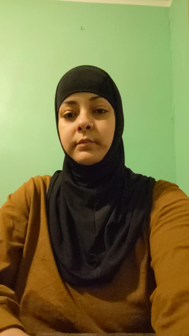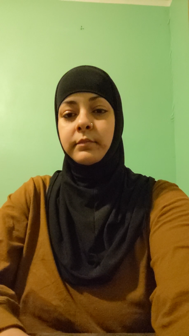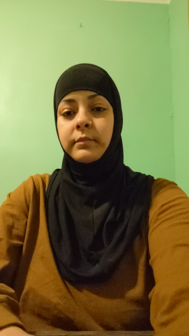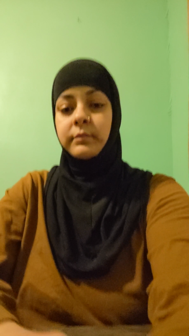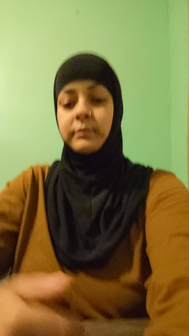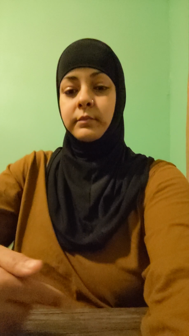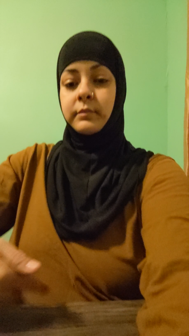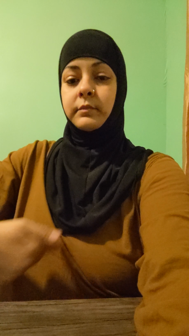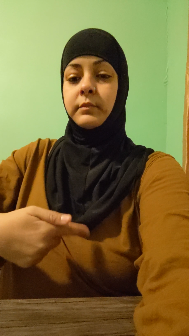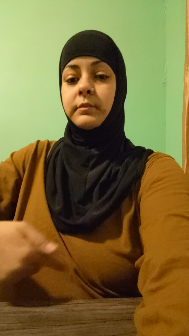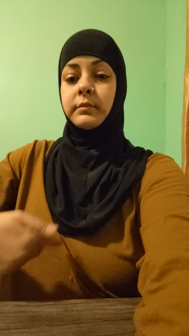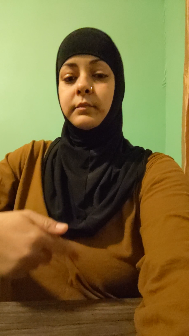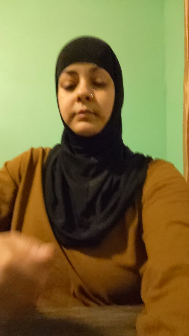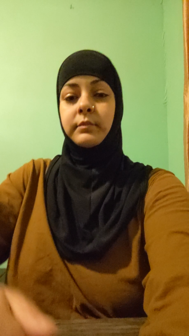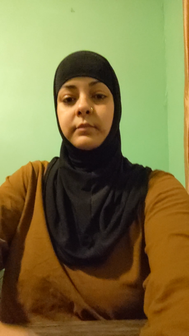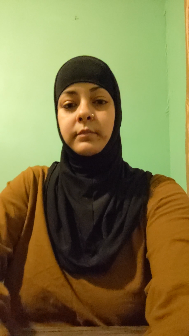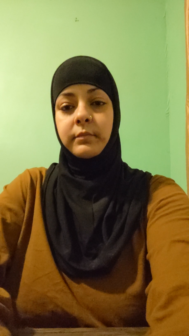belly button